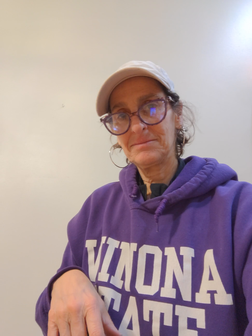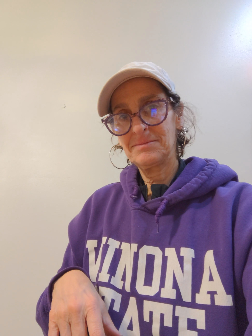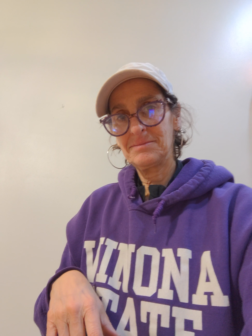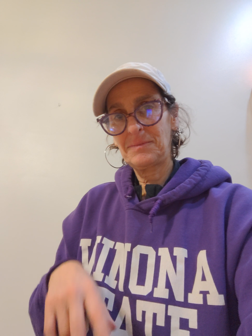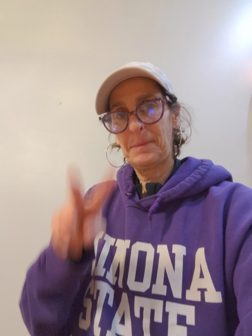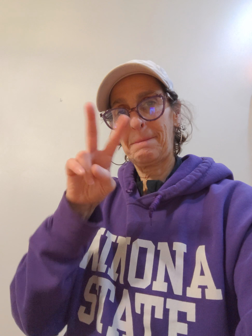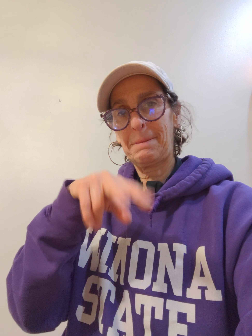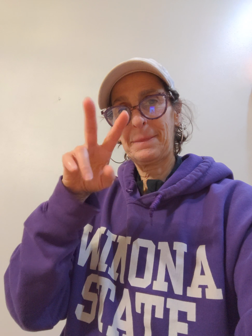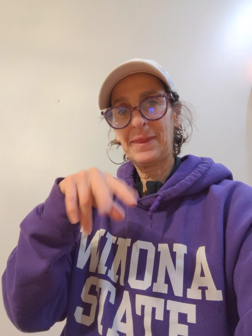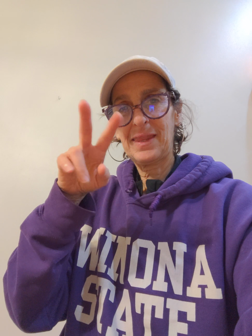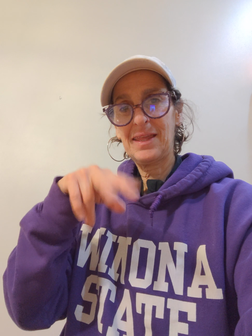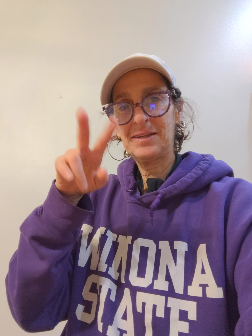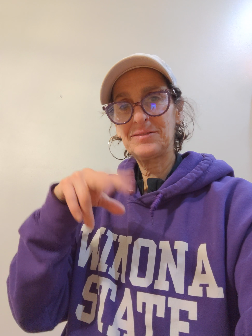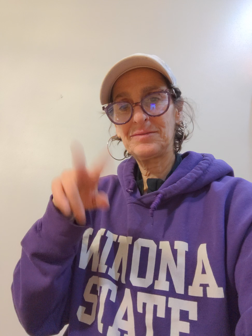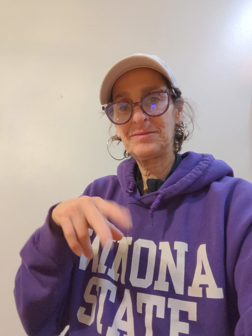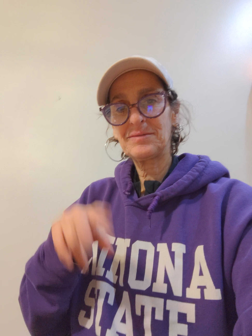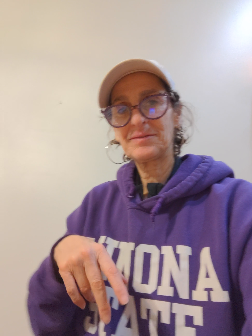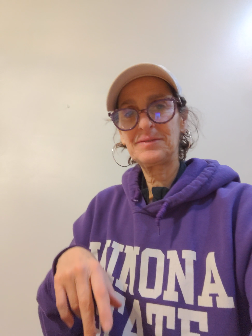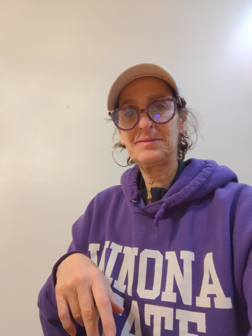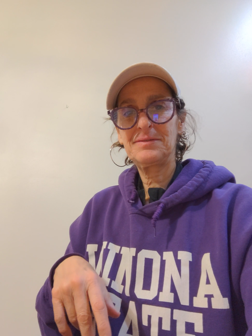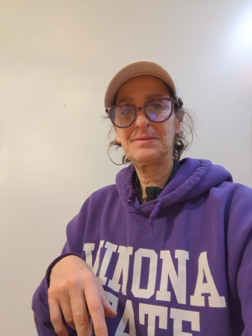read